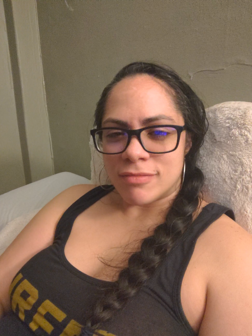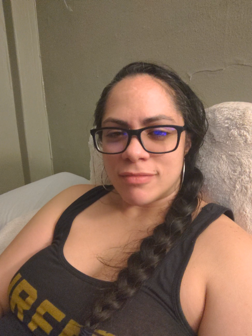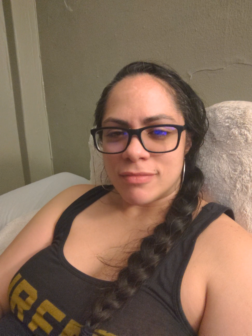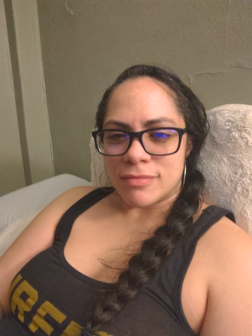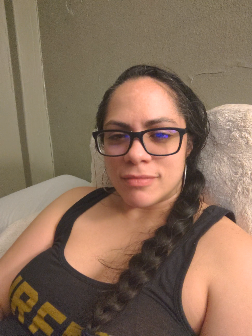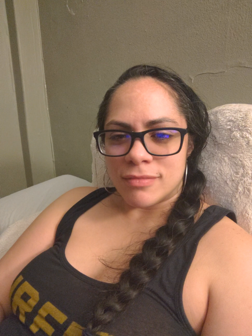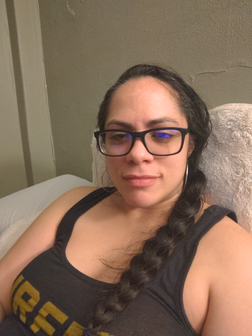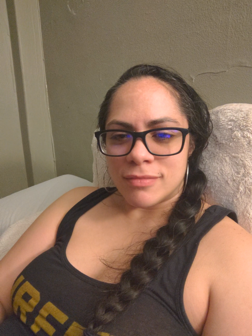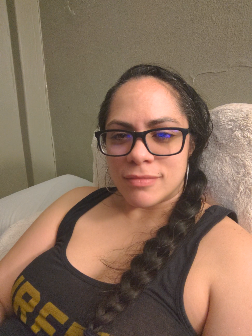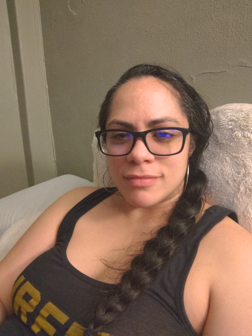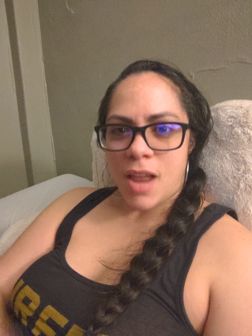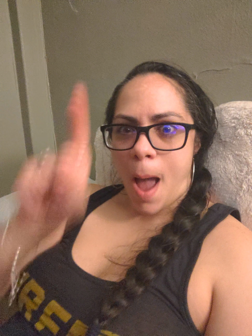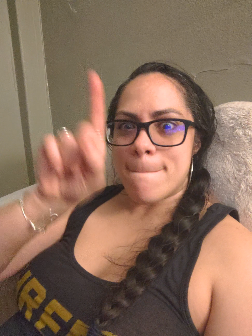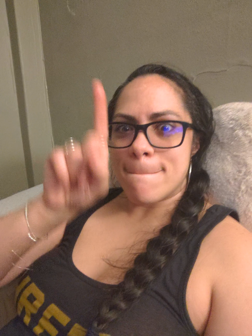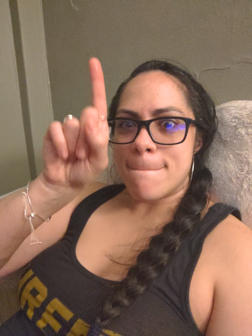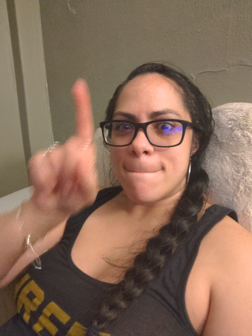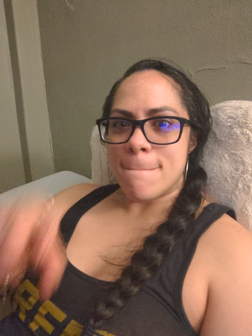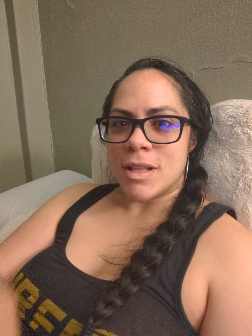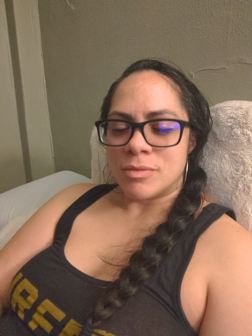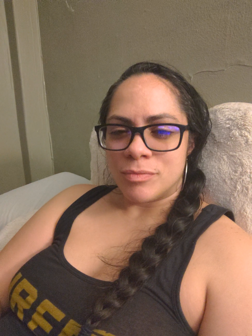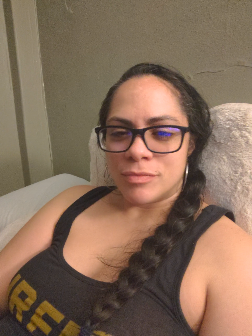up